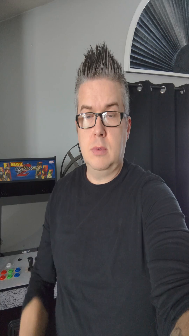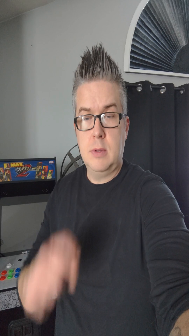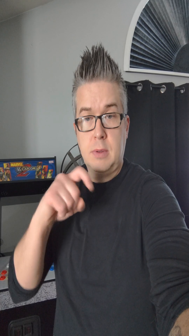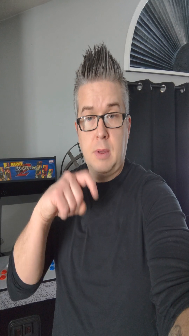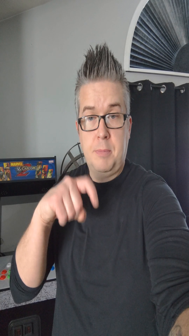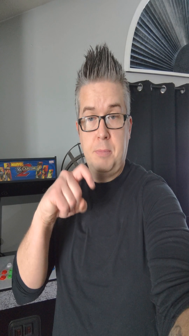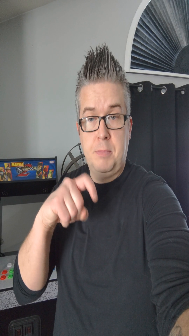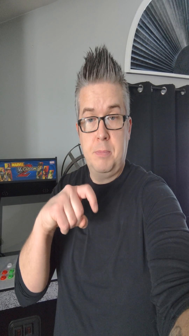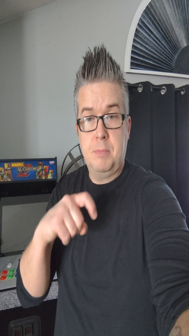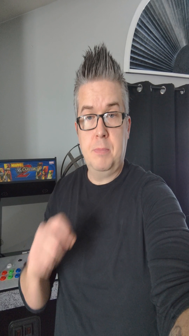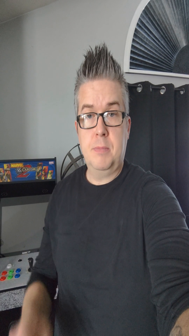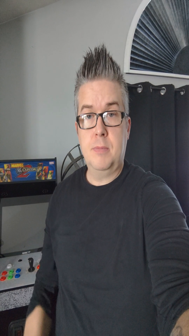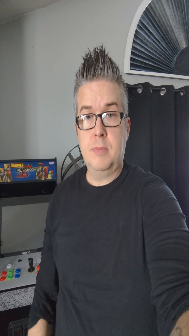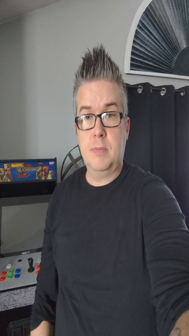time